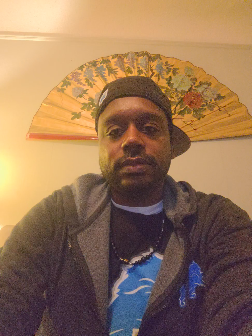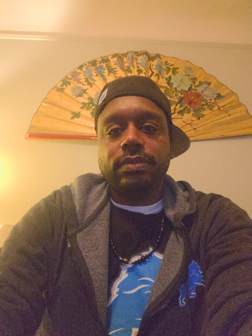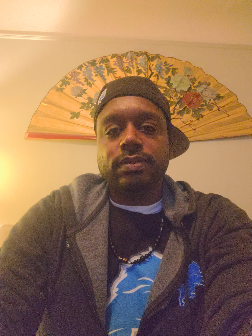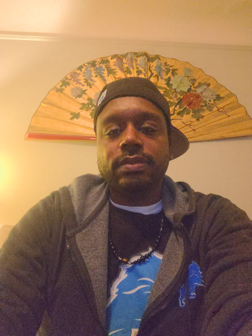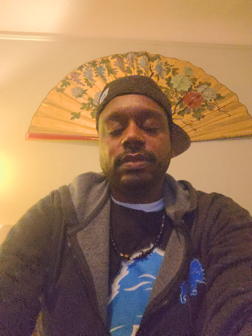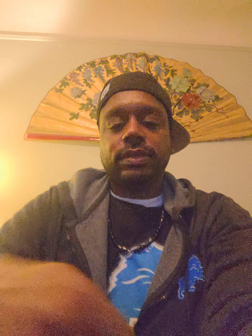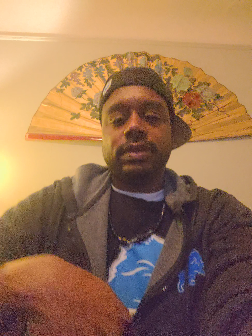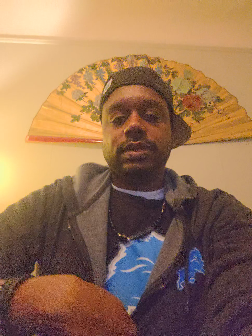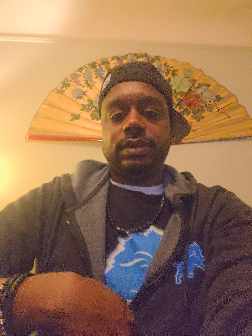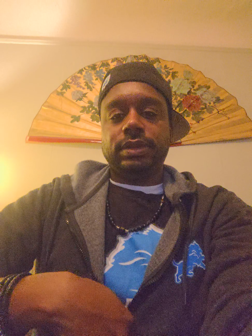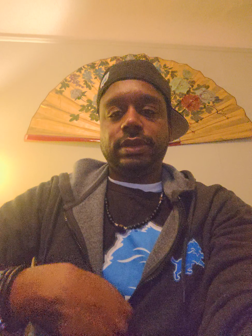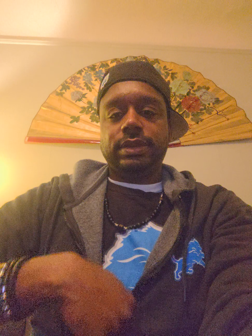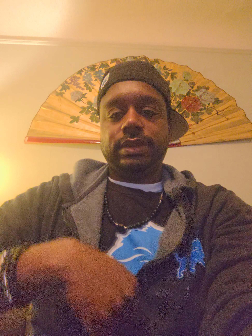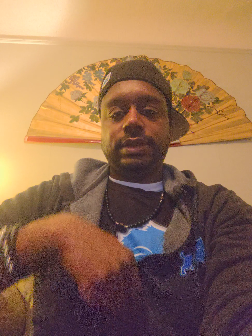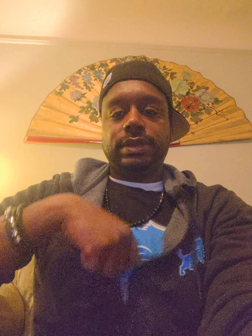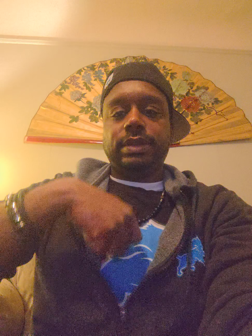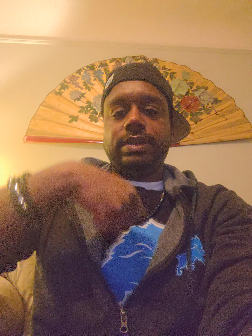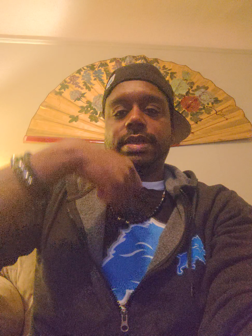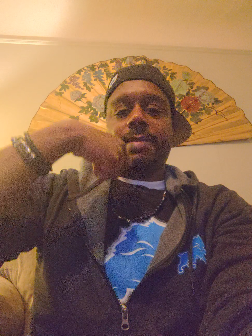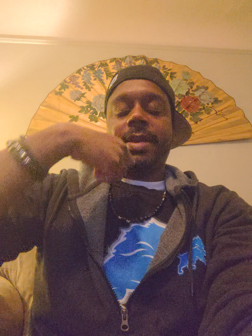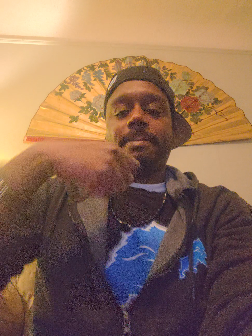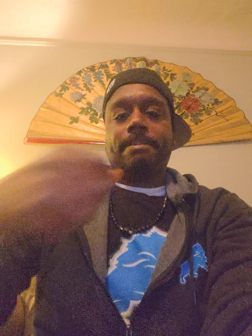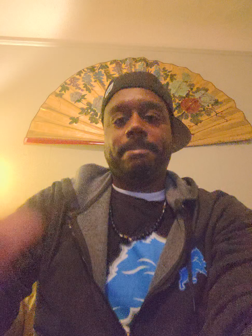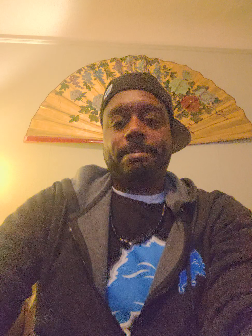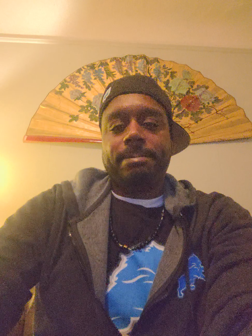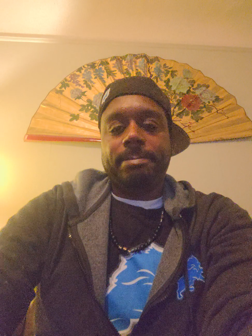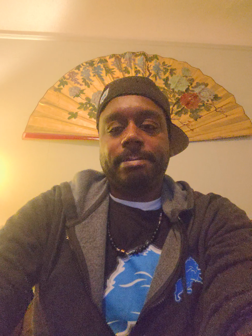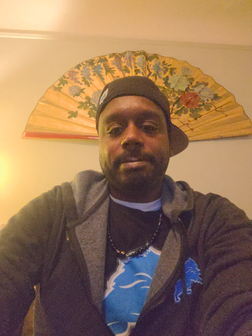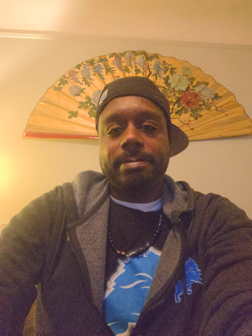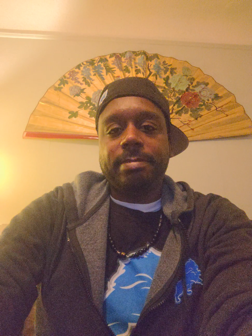zipper